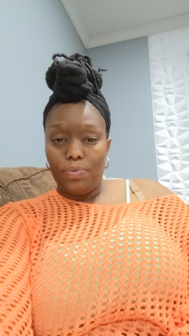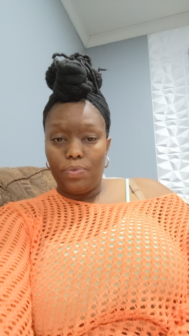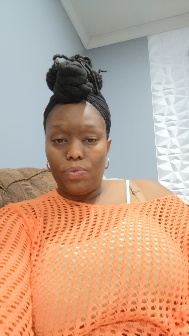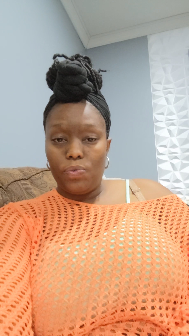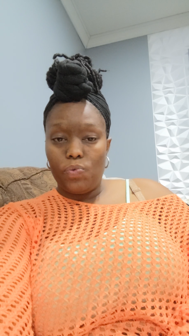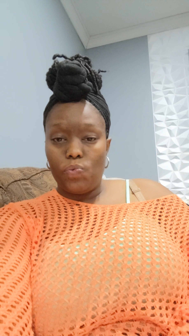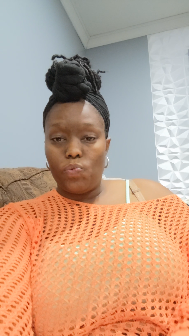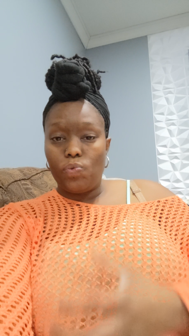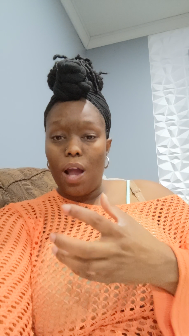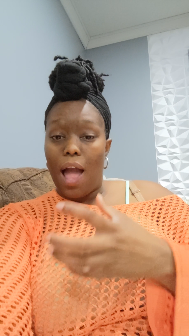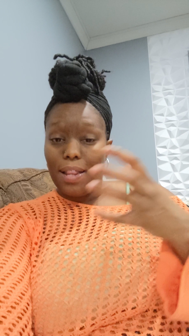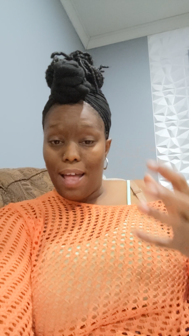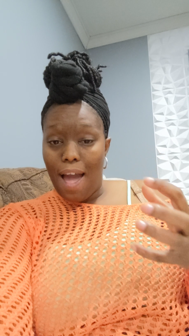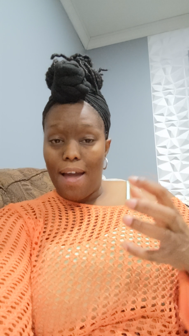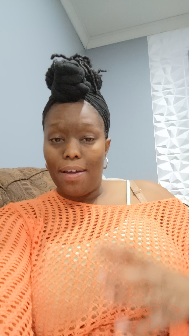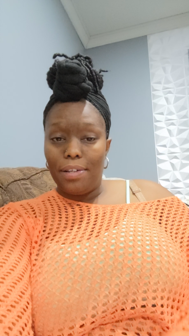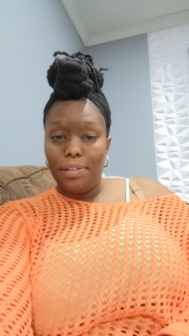a lot